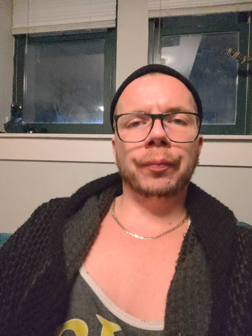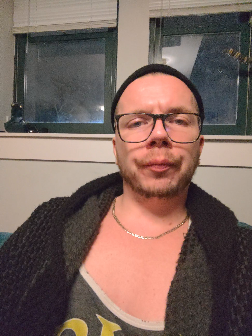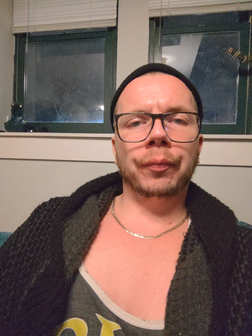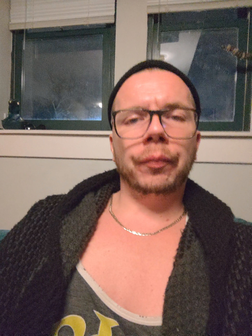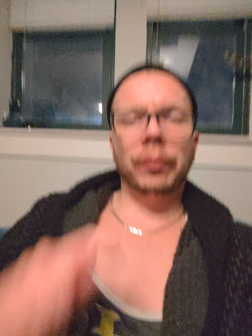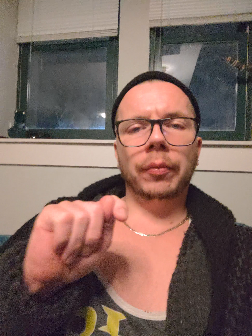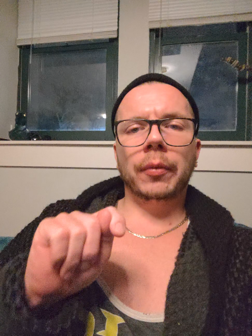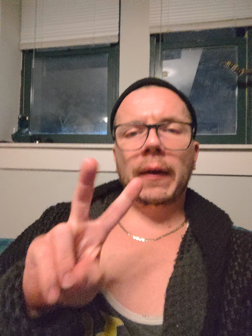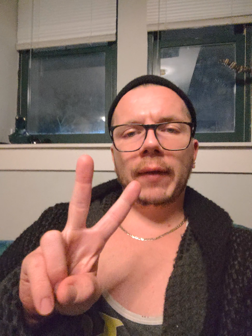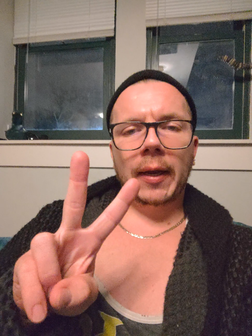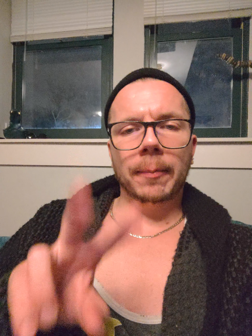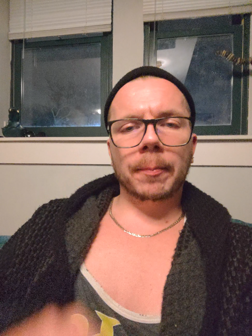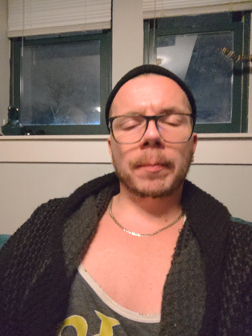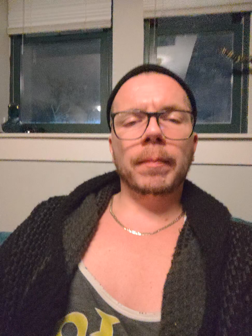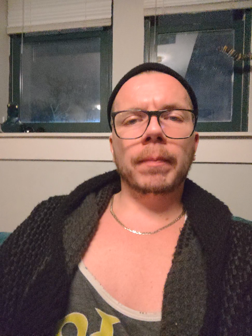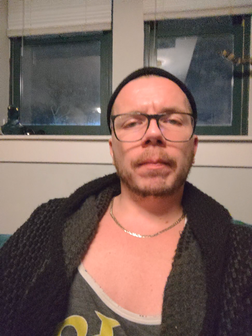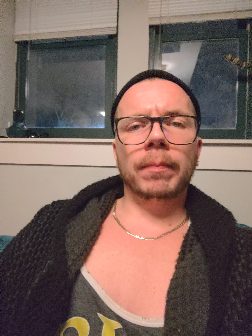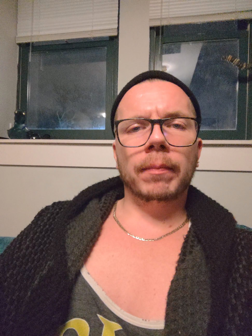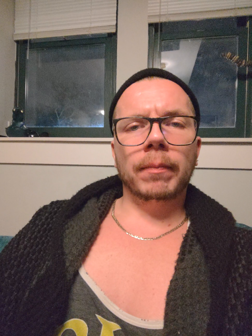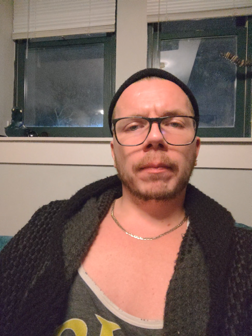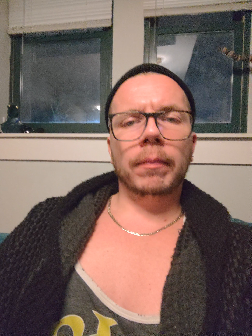TV